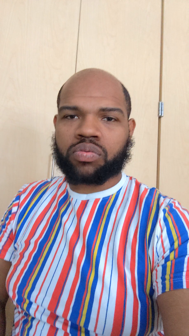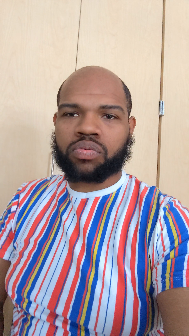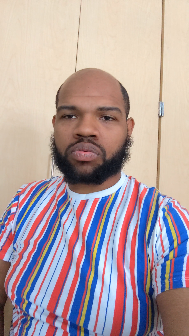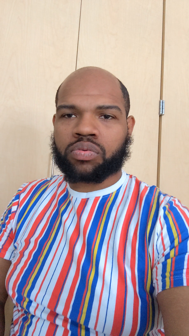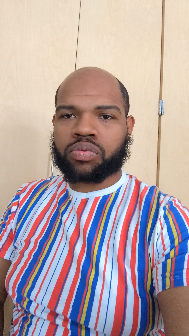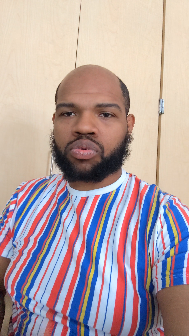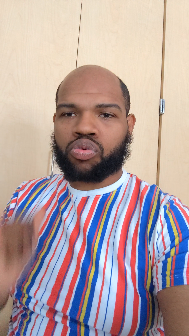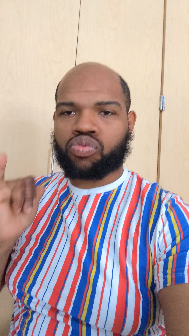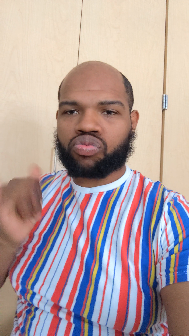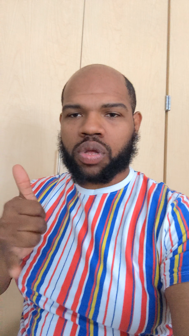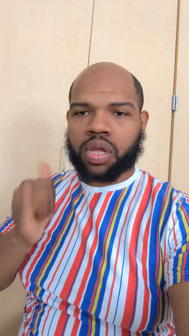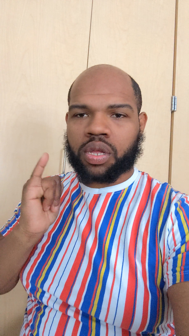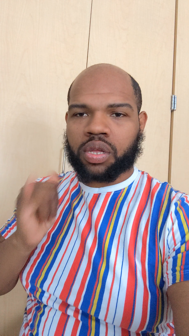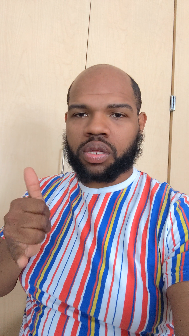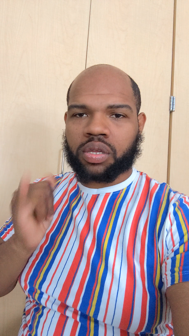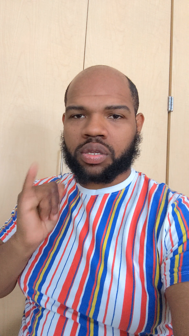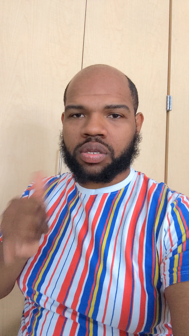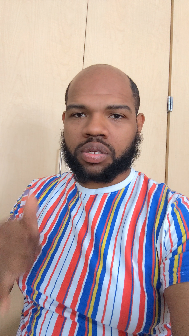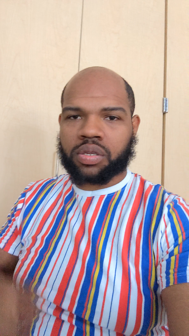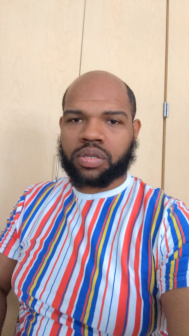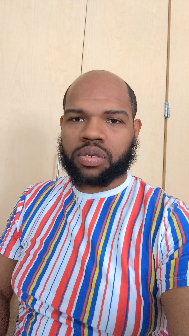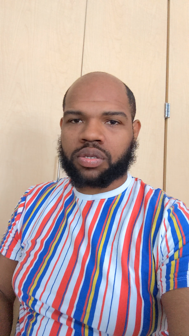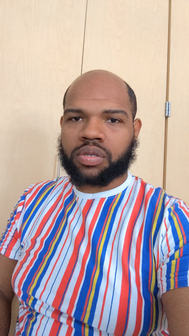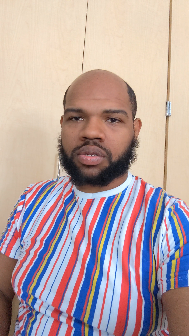rocking chair